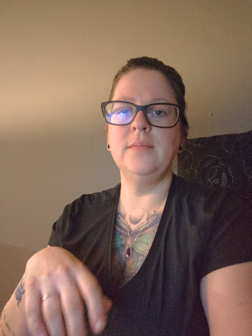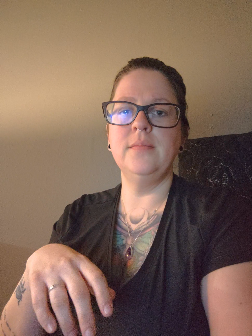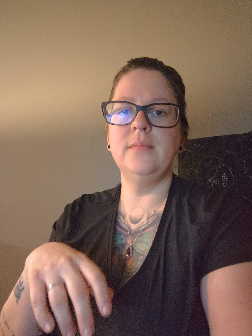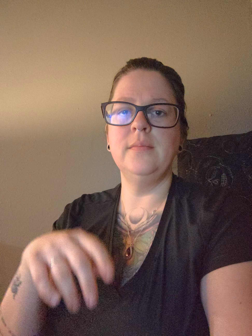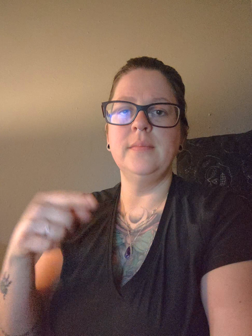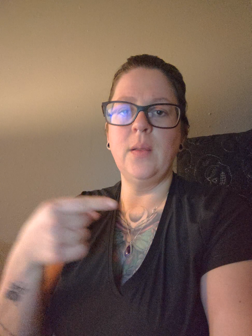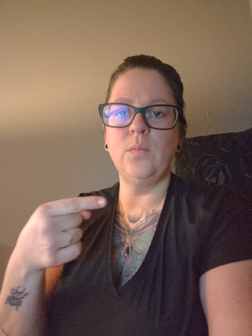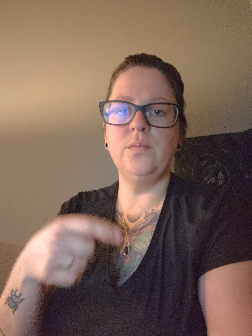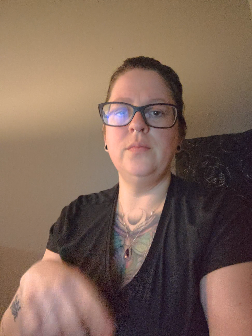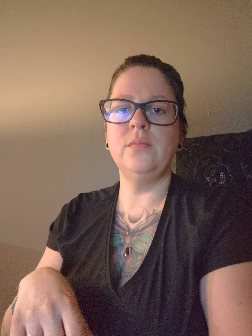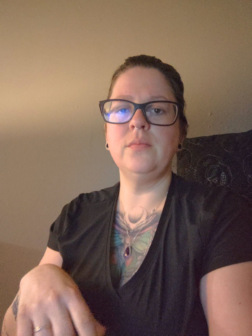owie